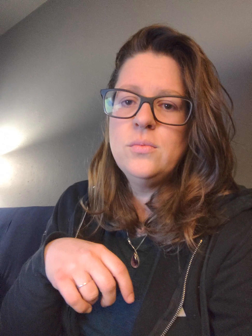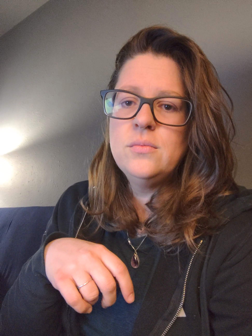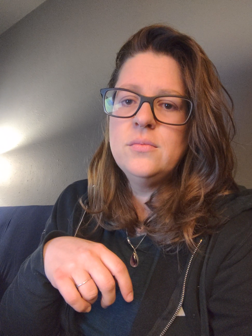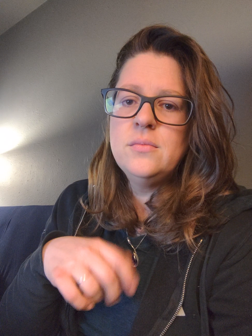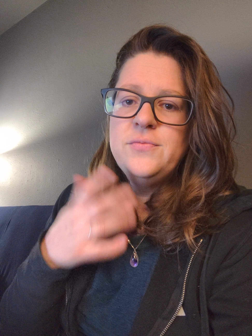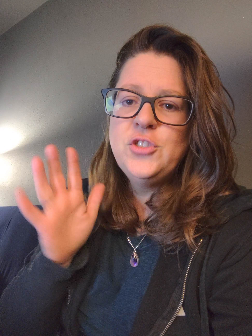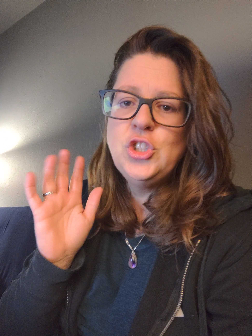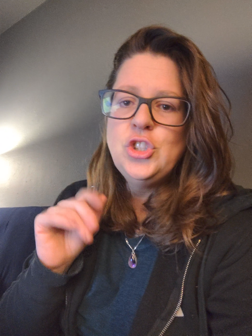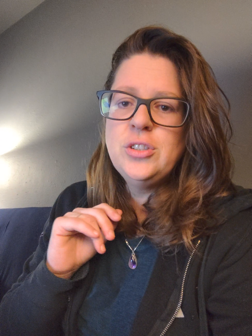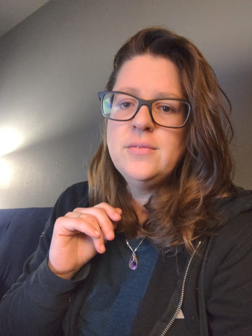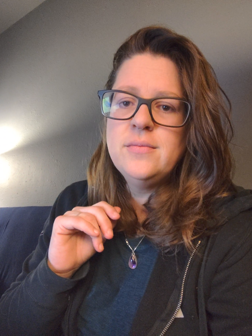finish